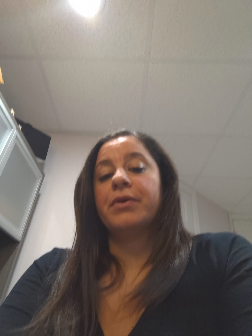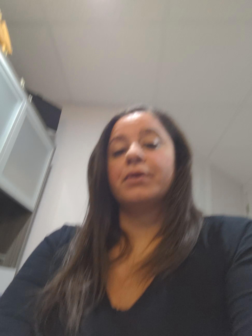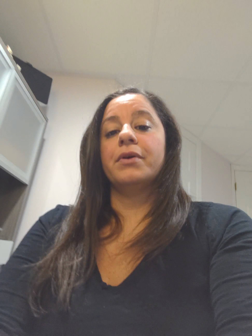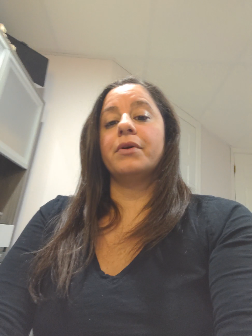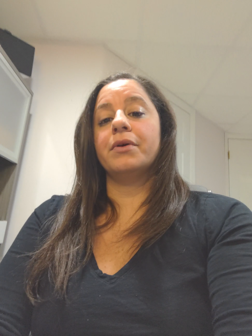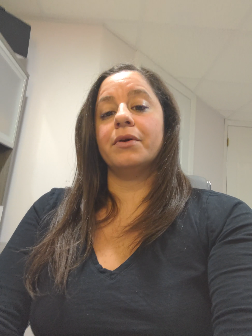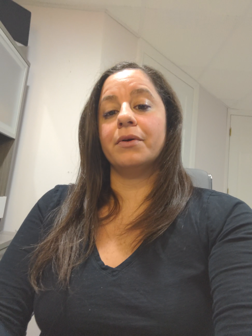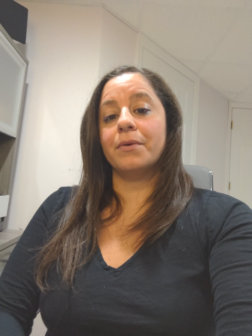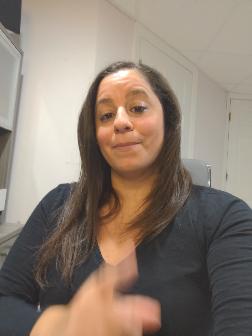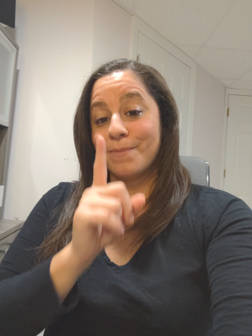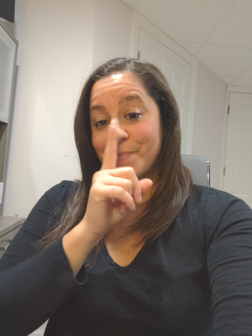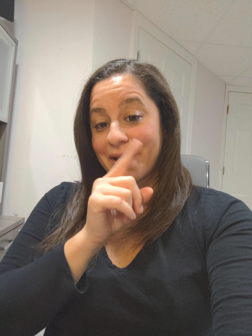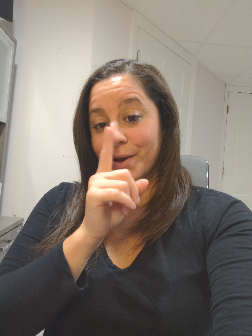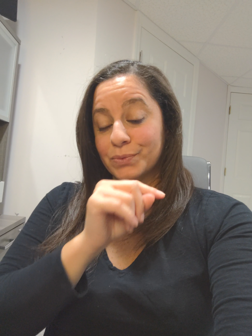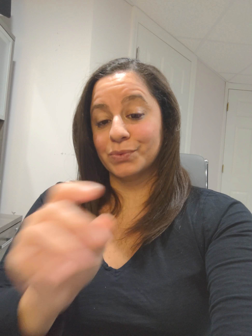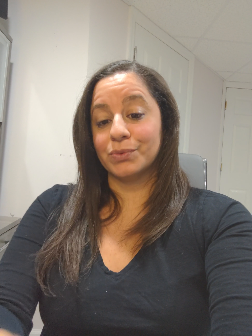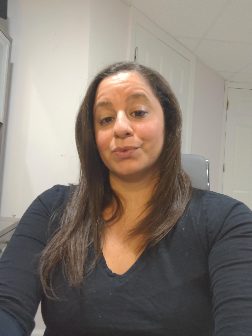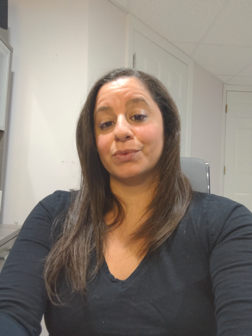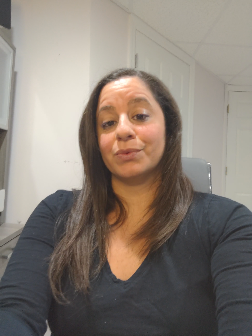mouse